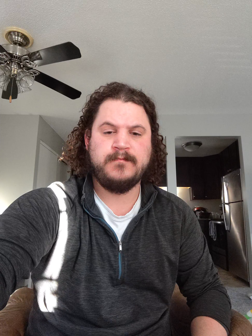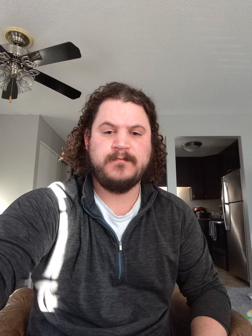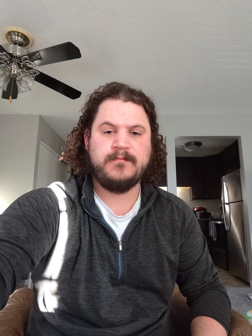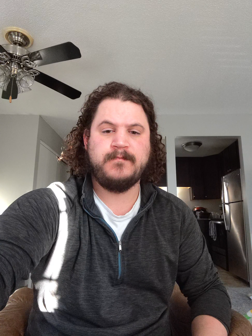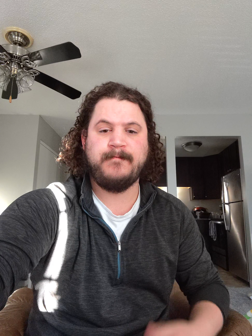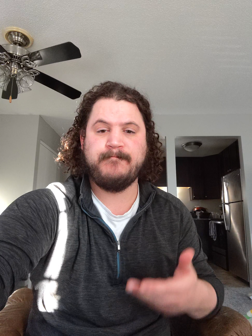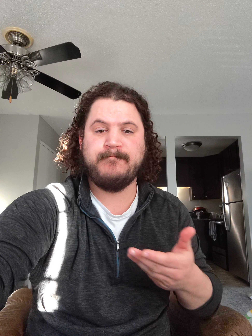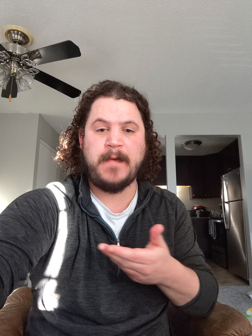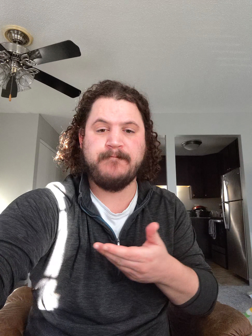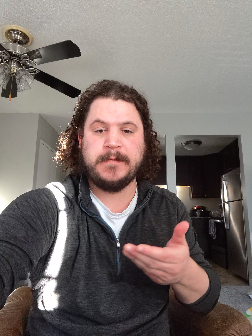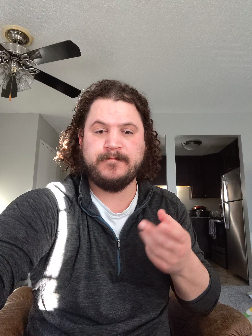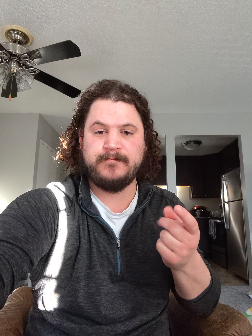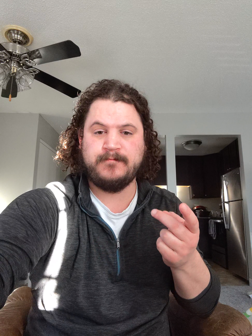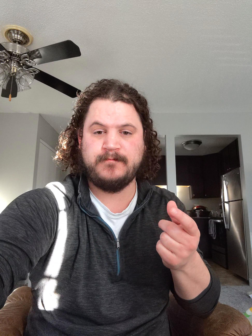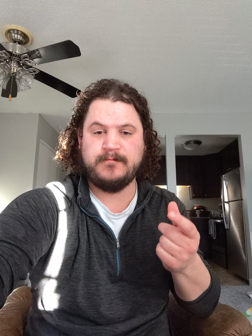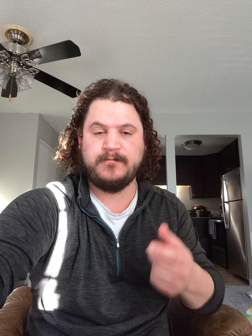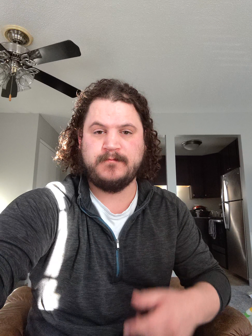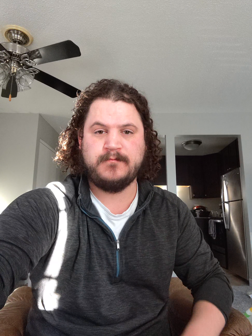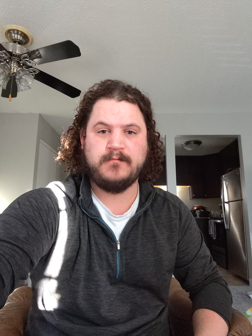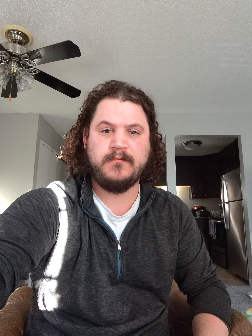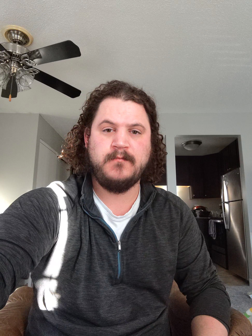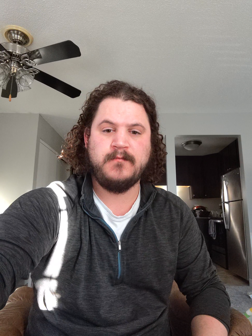puppy